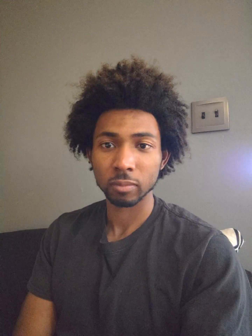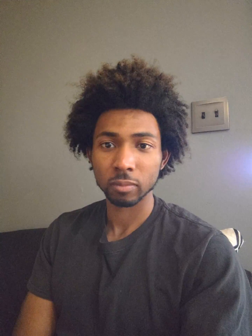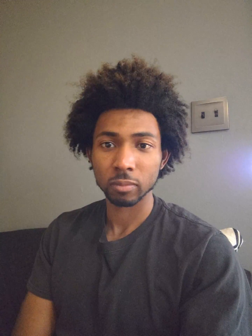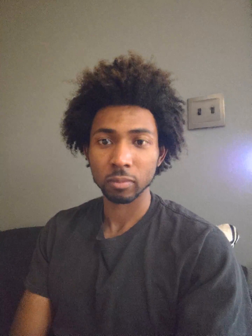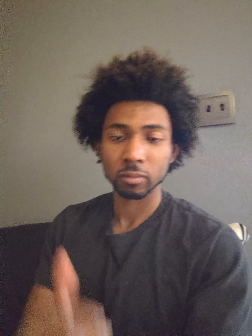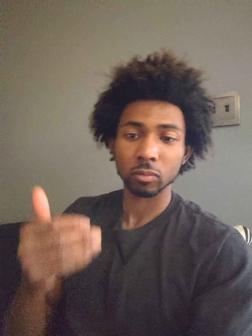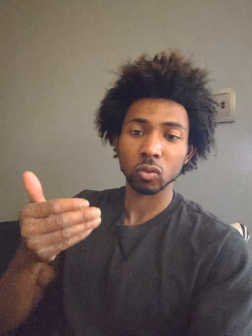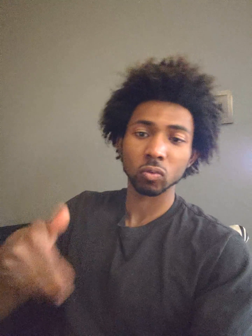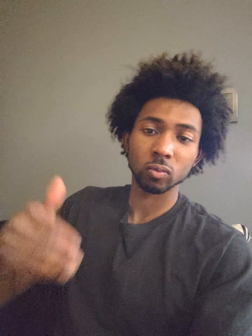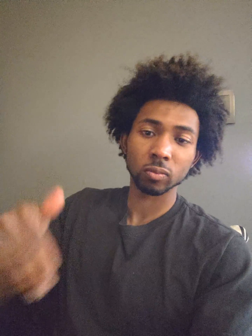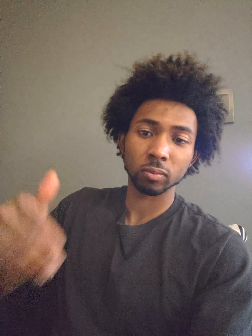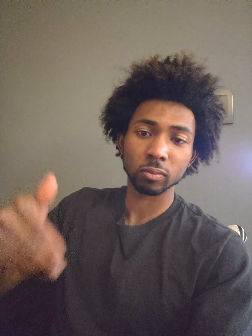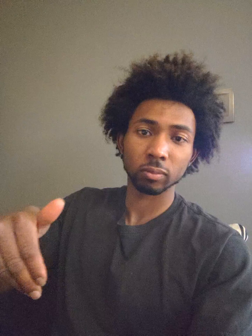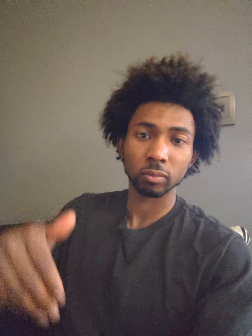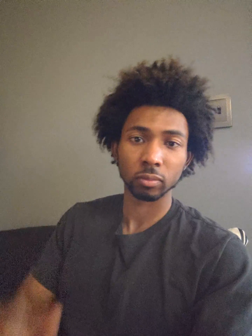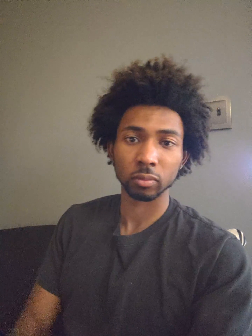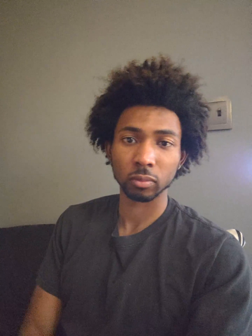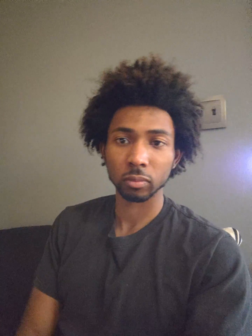shorts